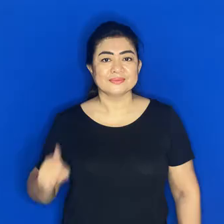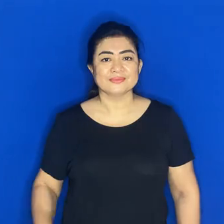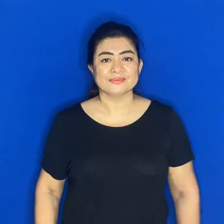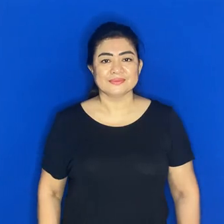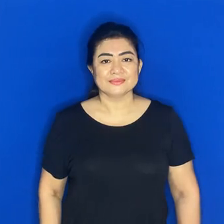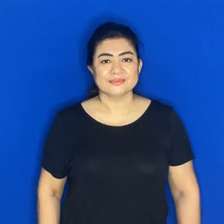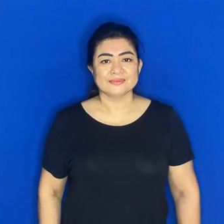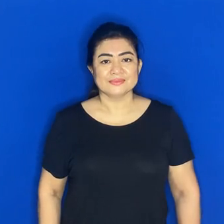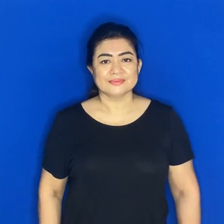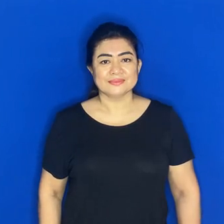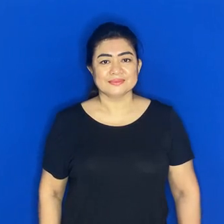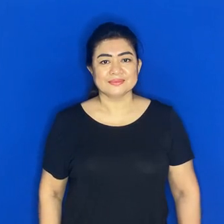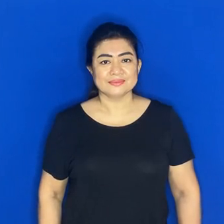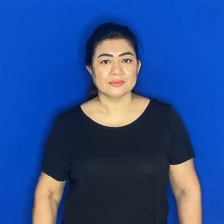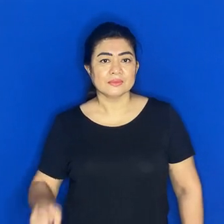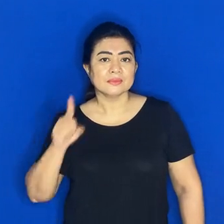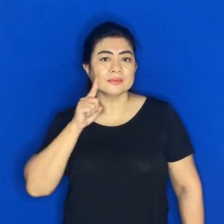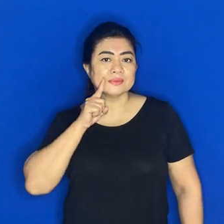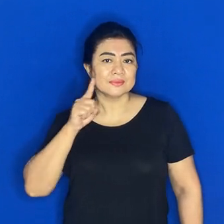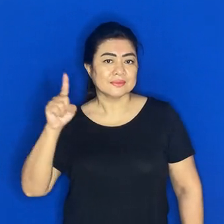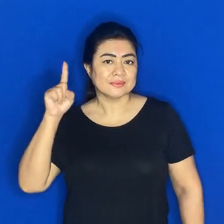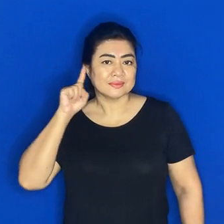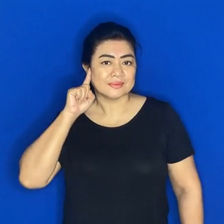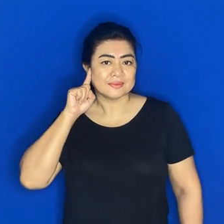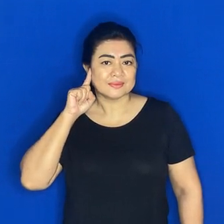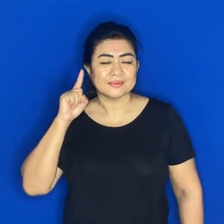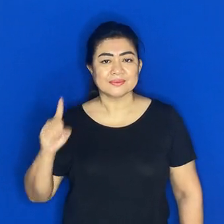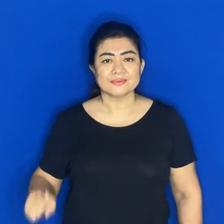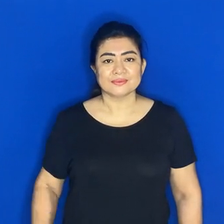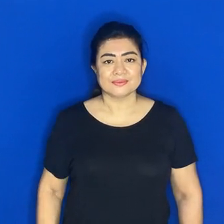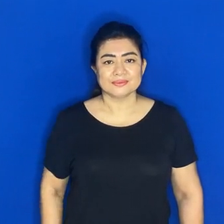deaf